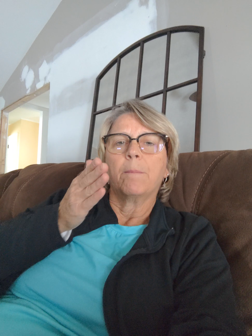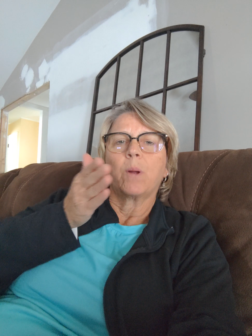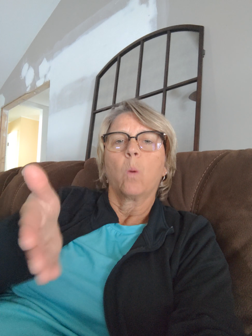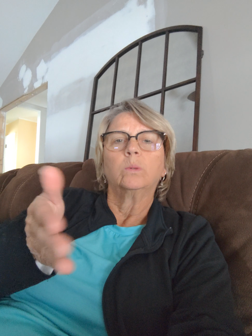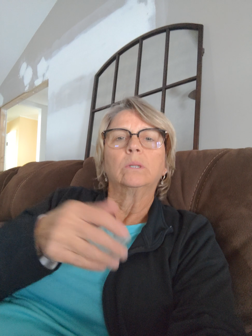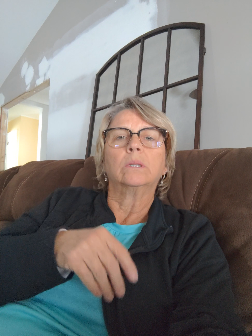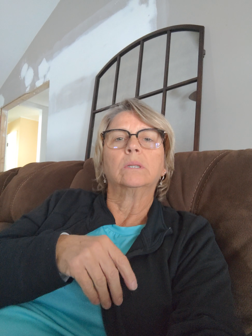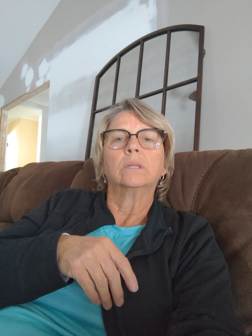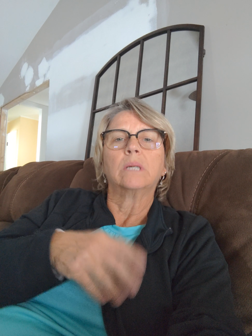boat